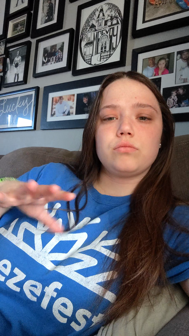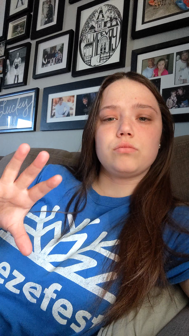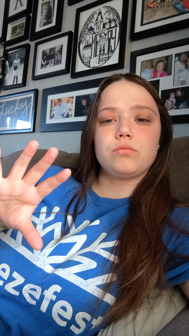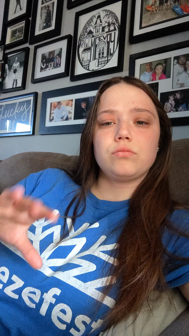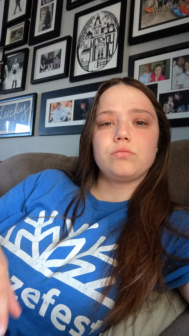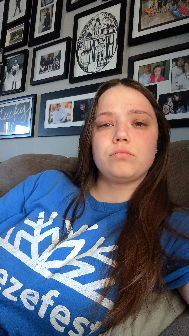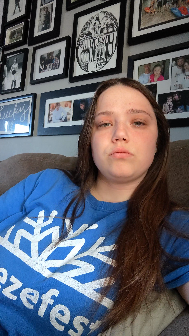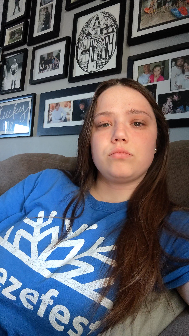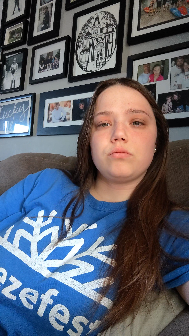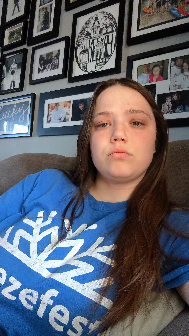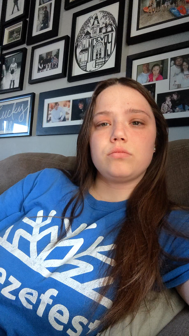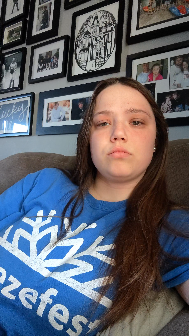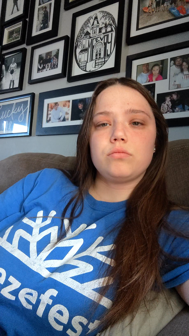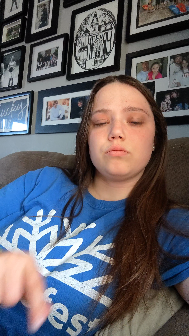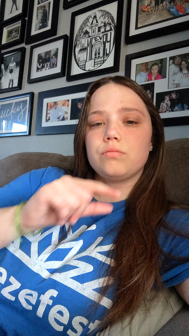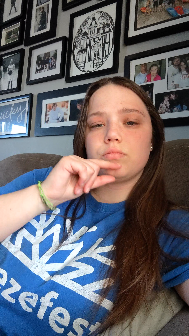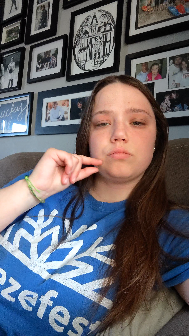glue